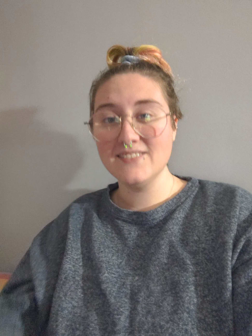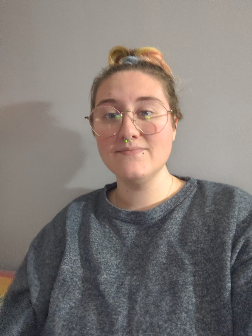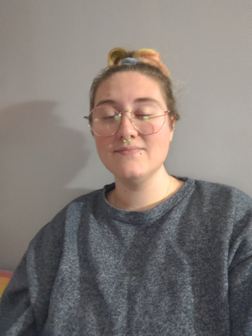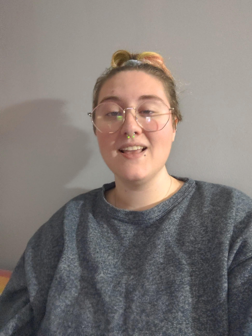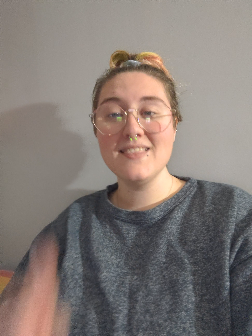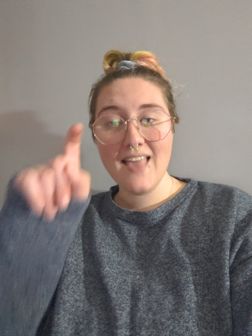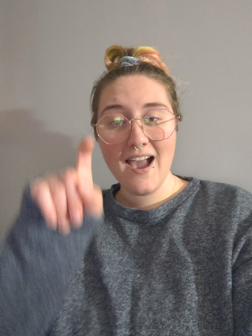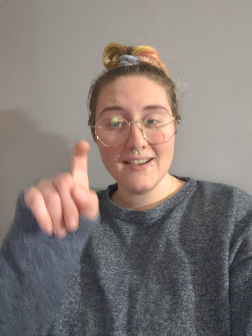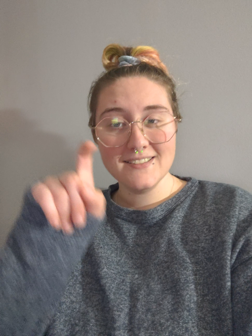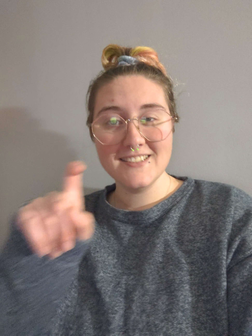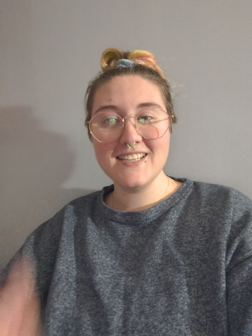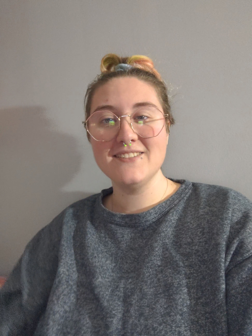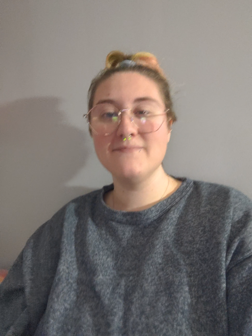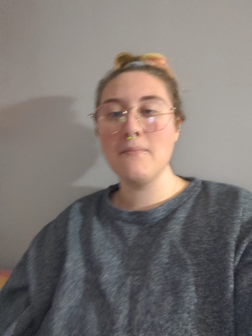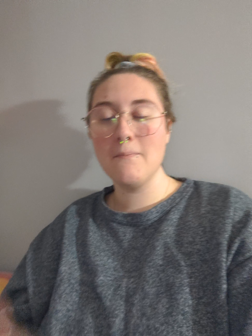closet